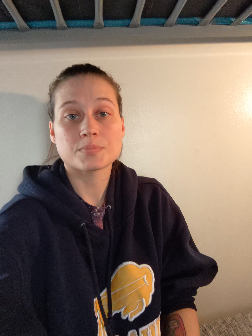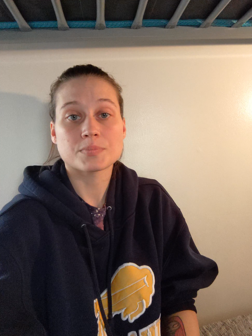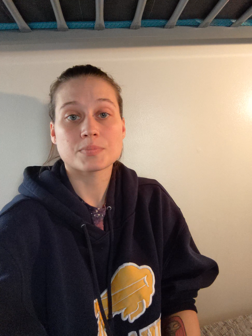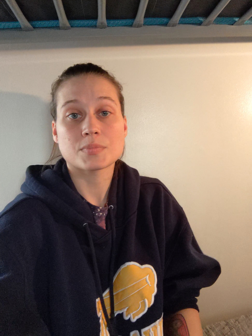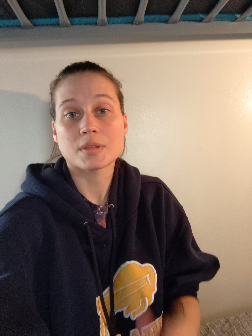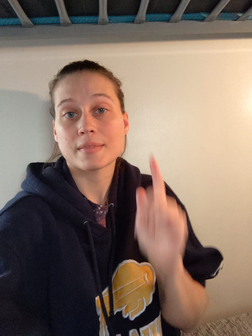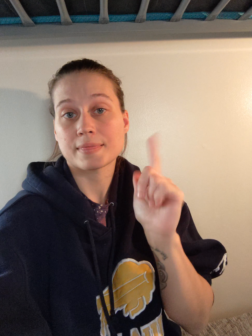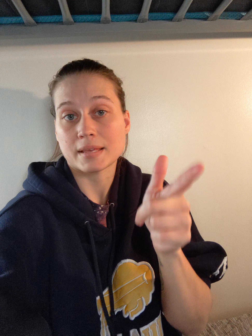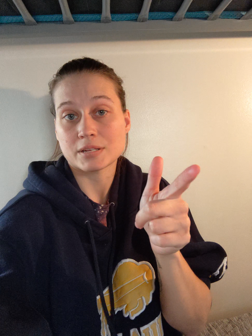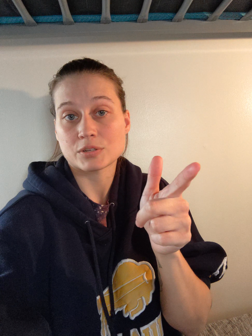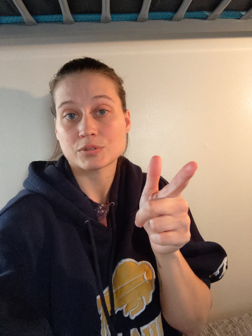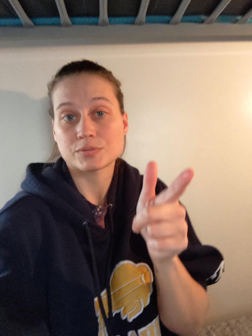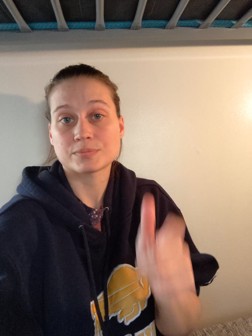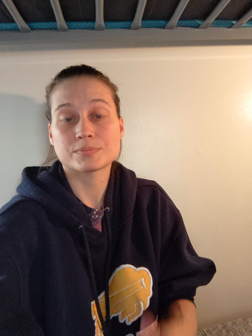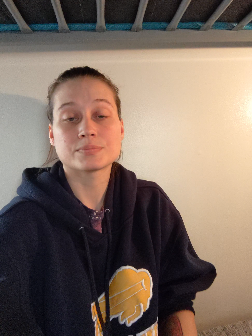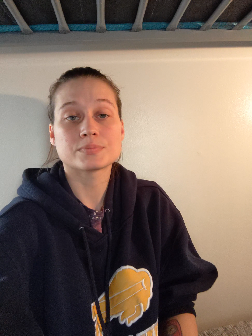later